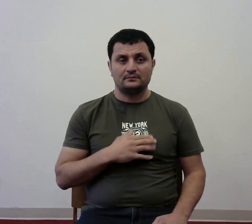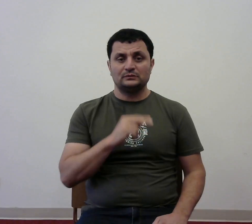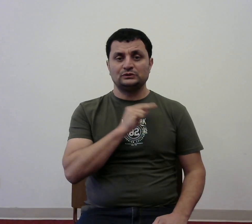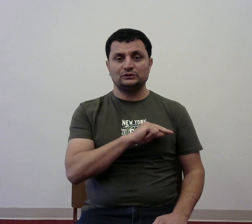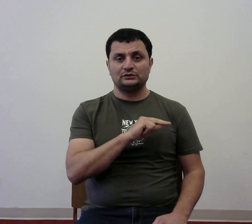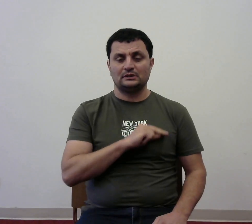iş